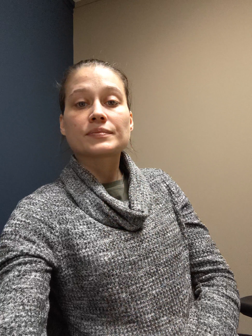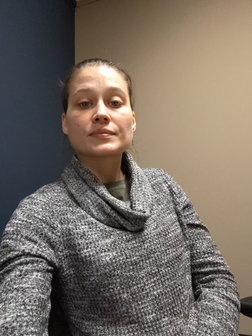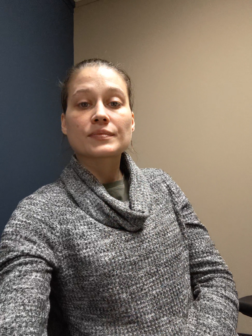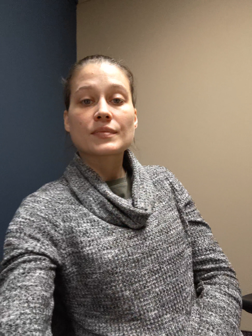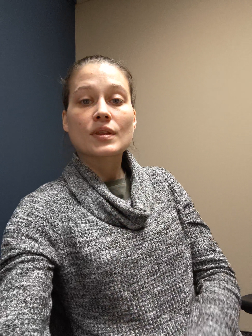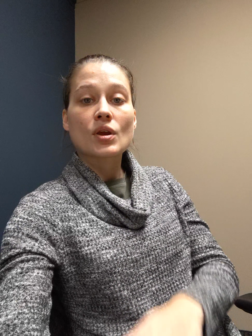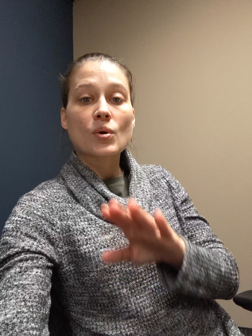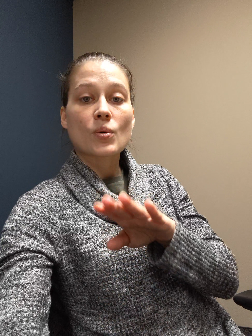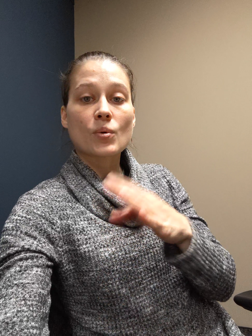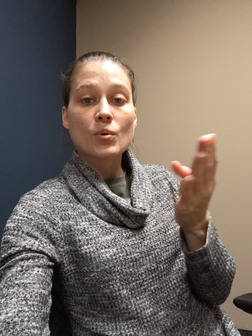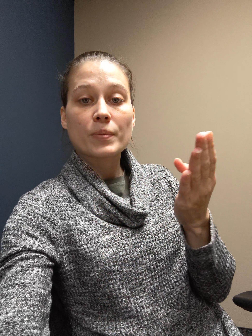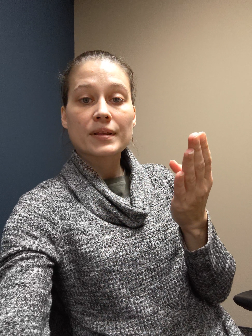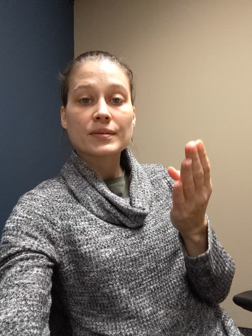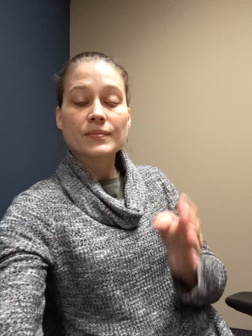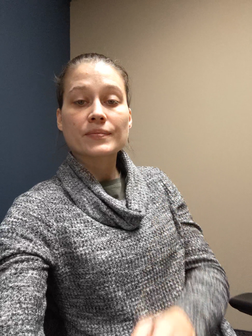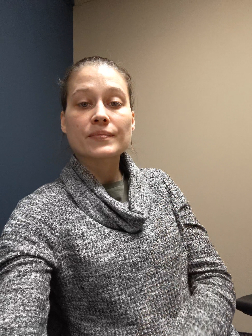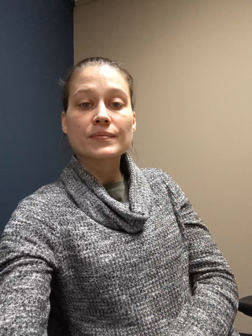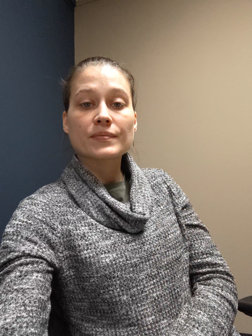open